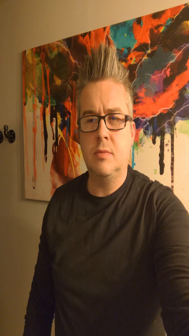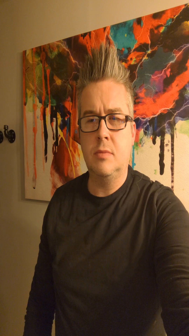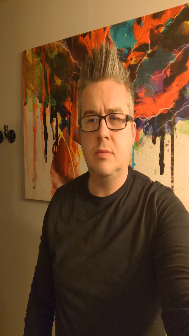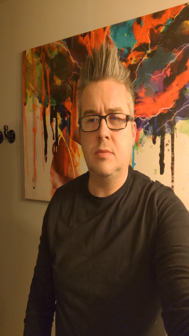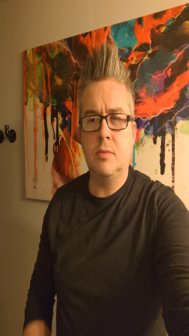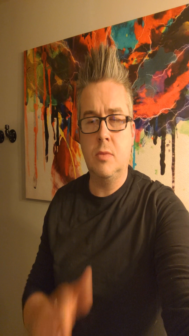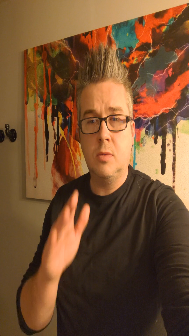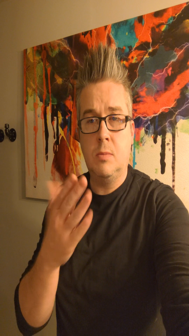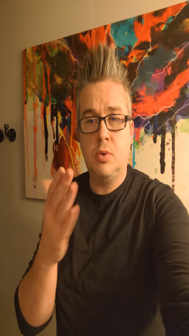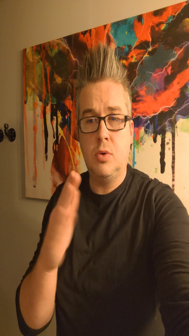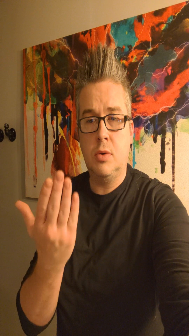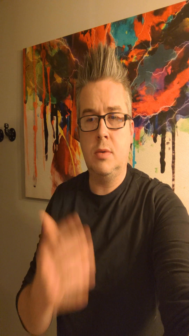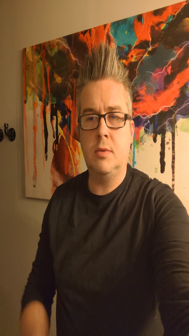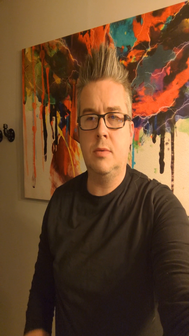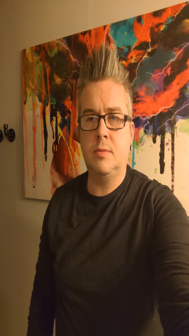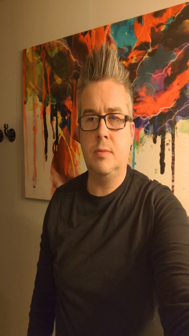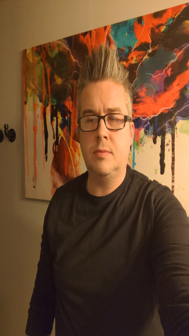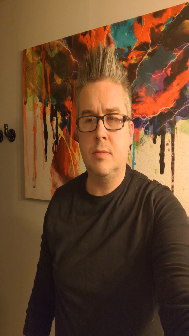book